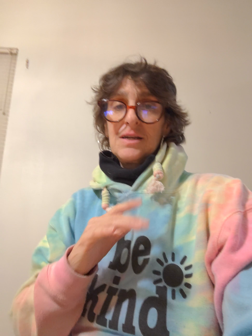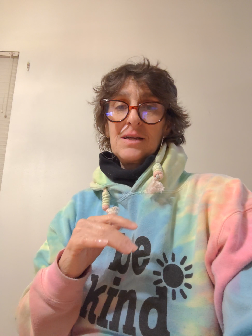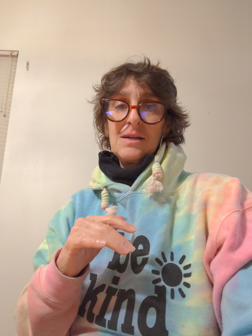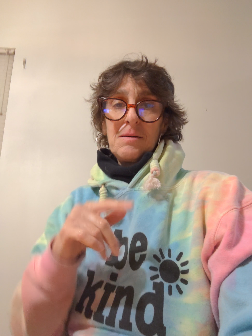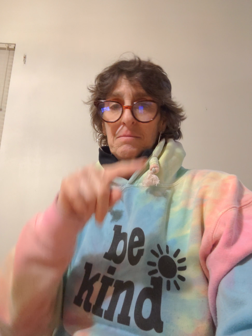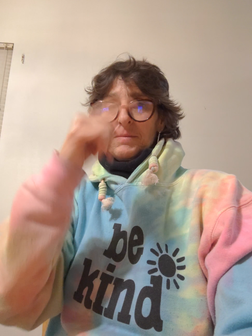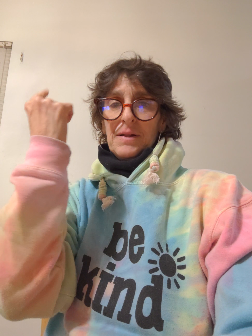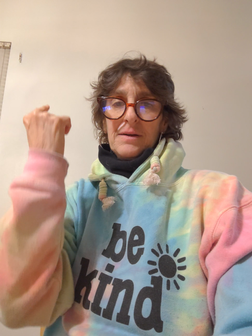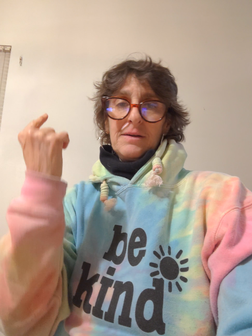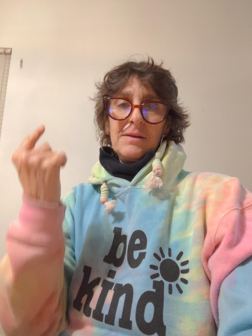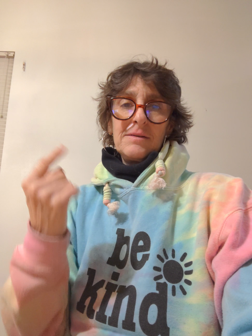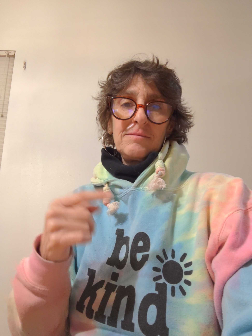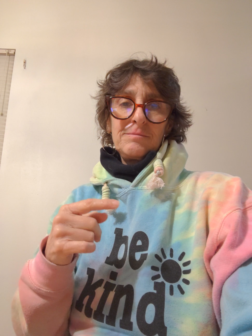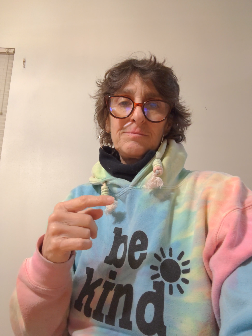black